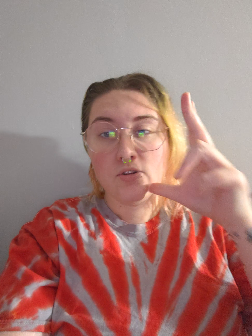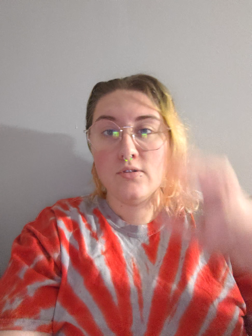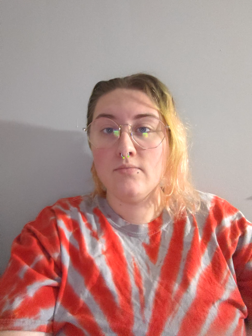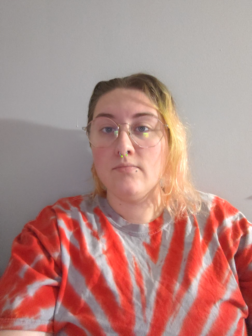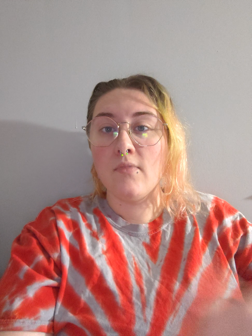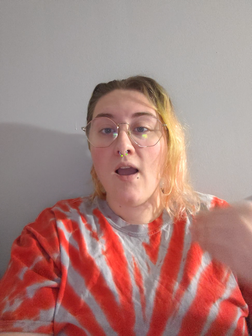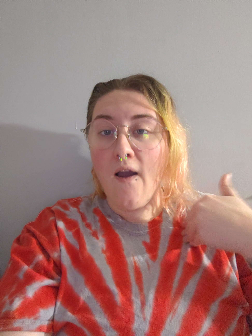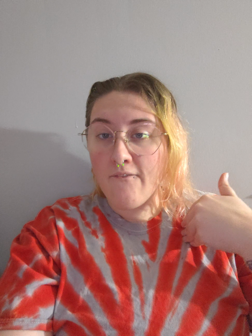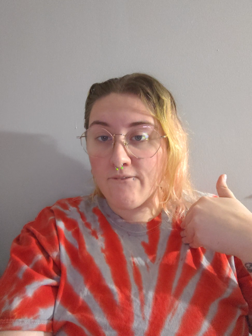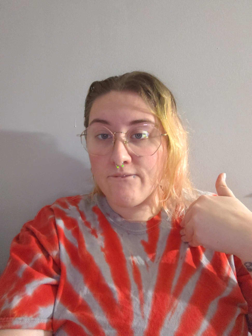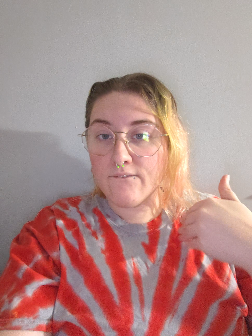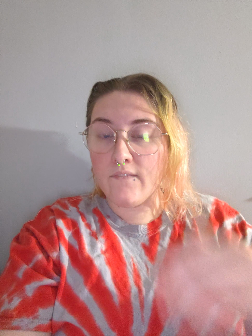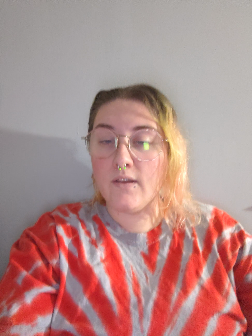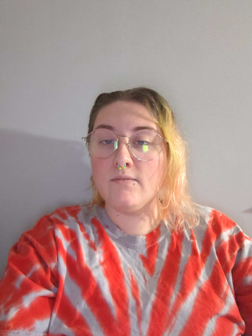have